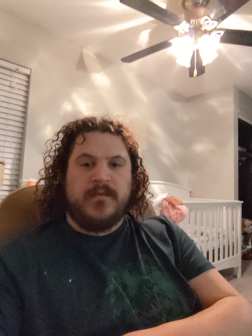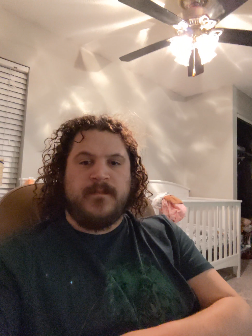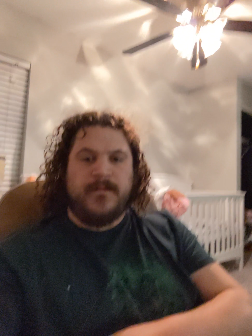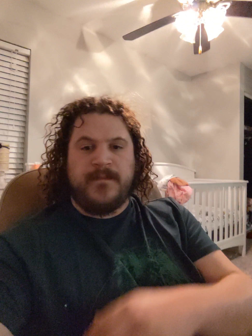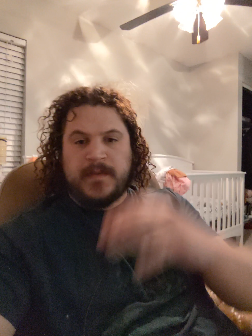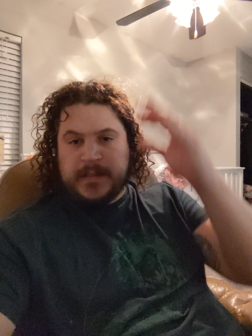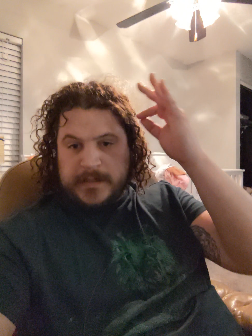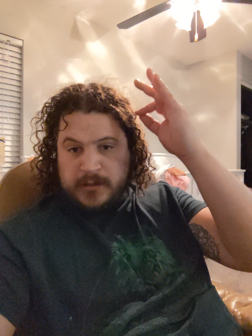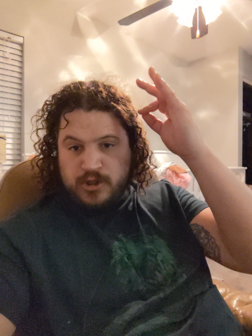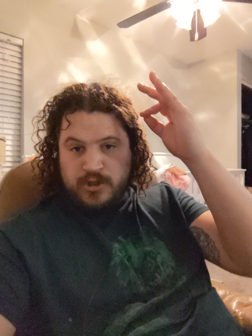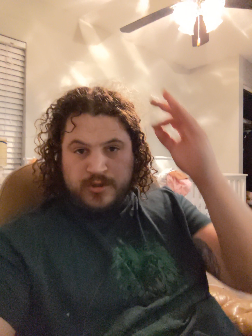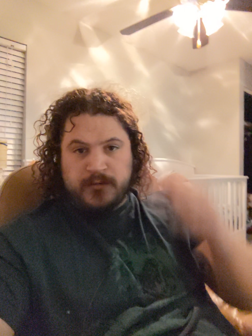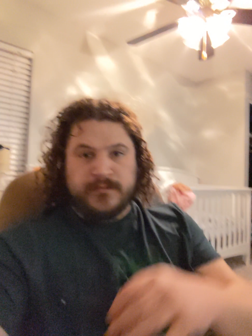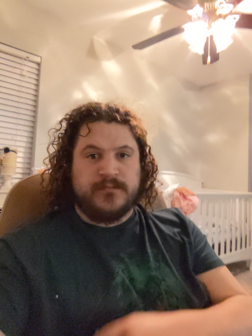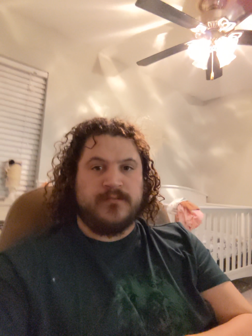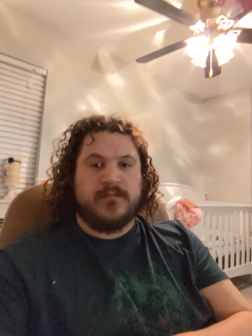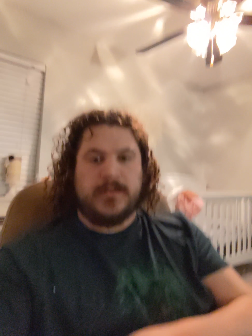hair